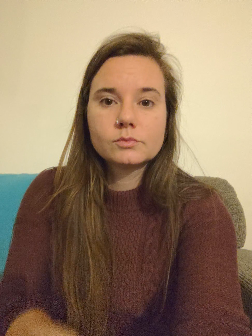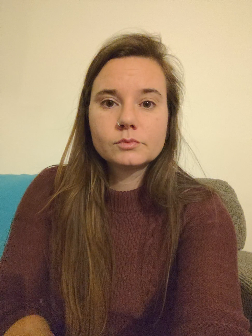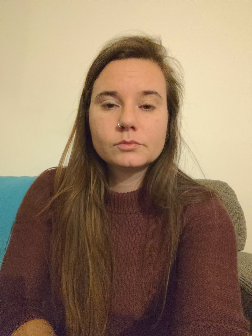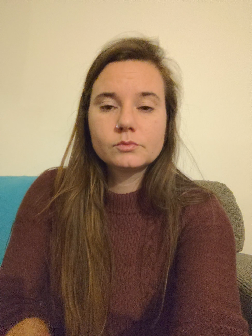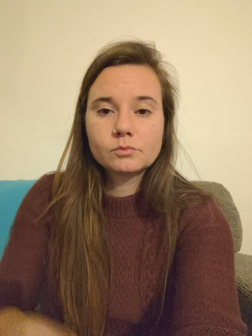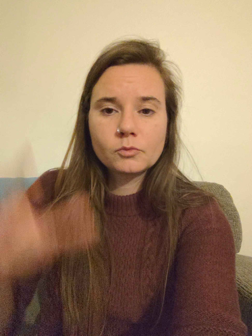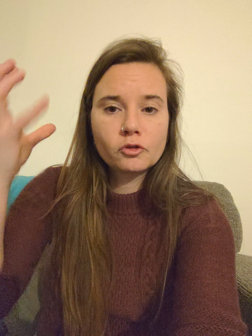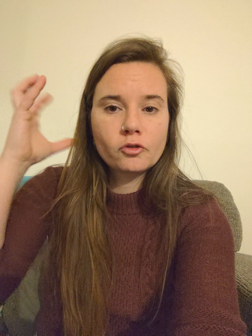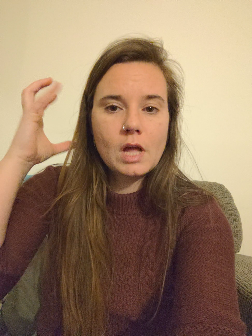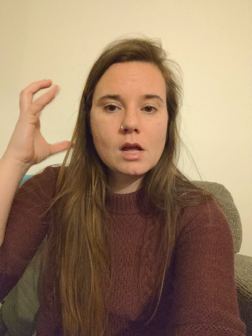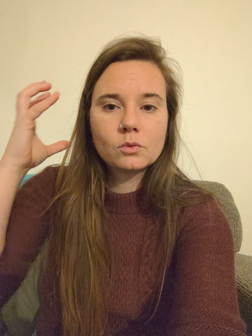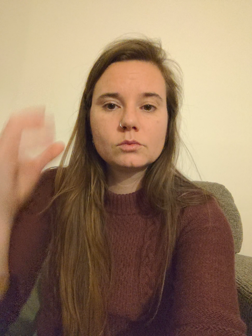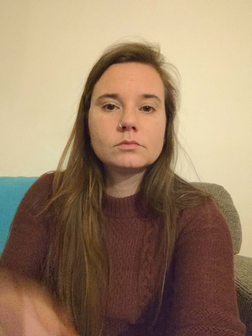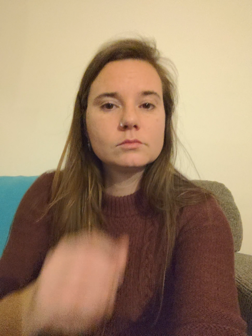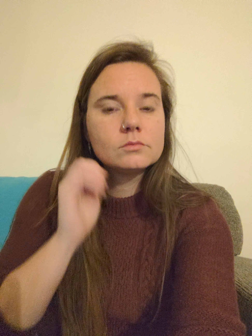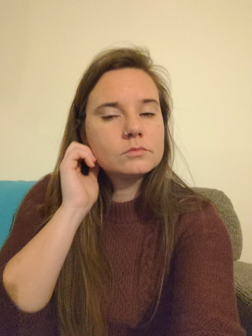radio